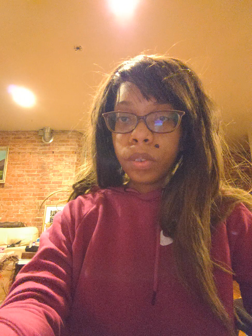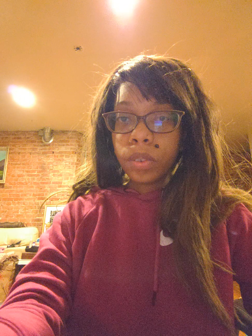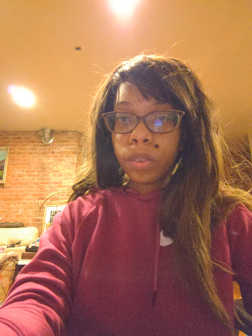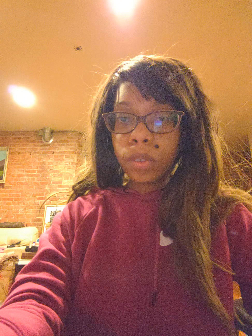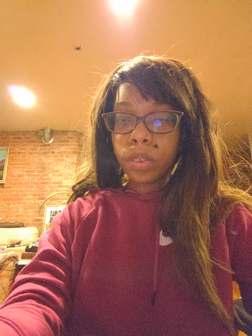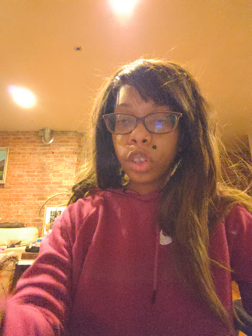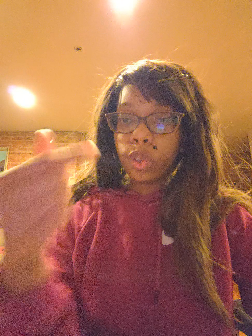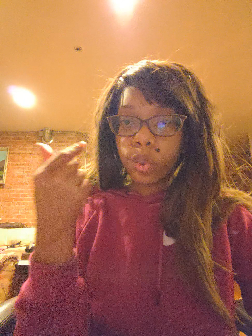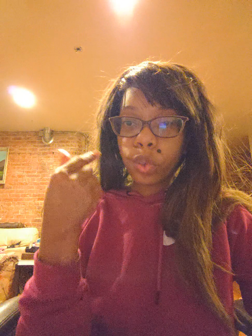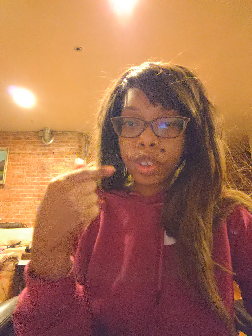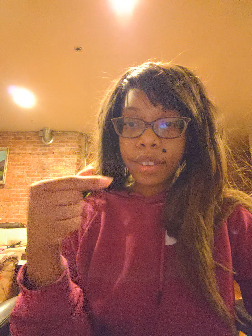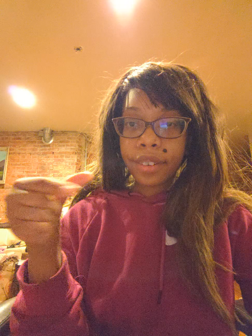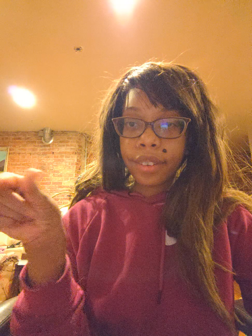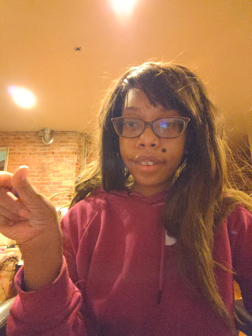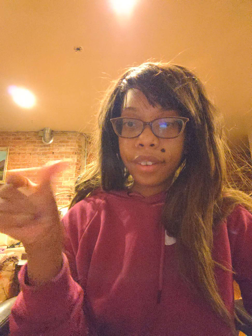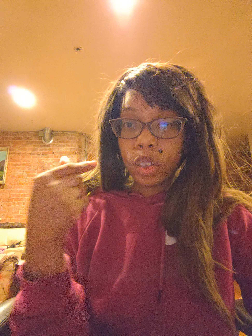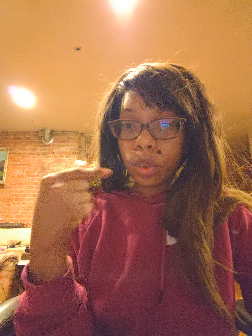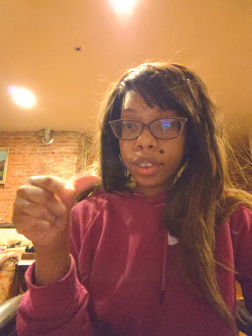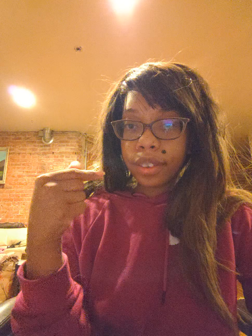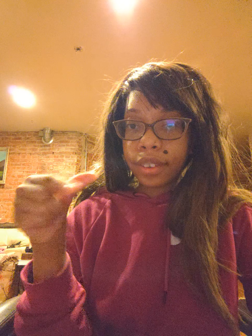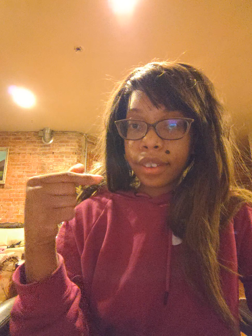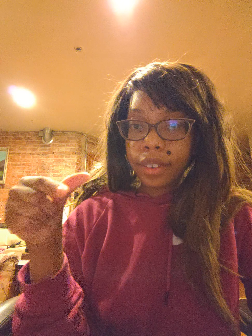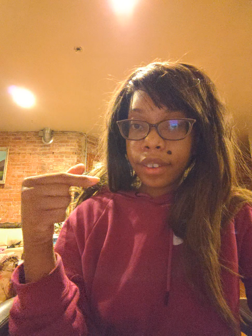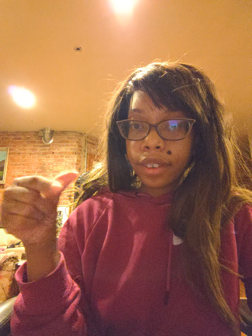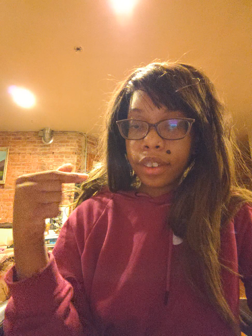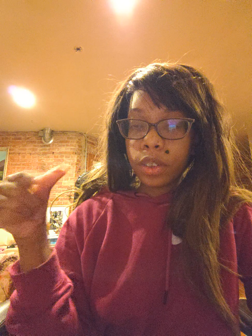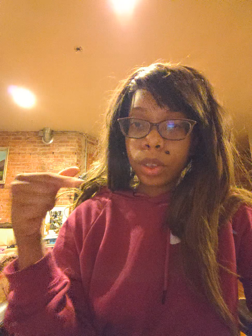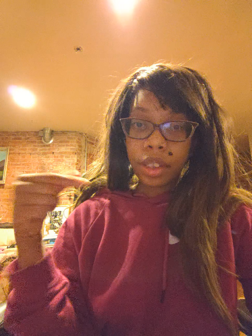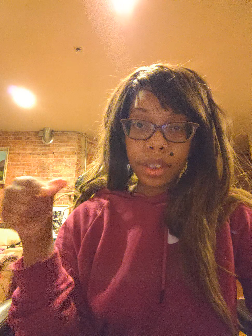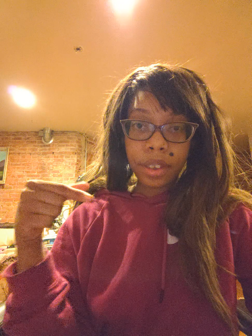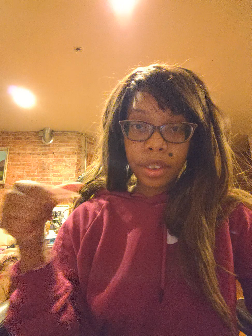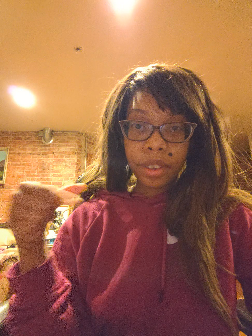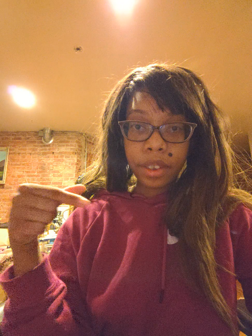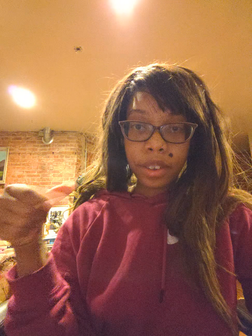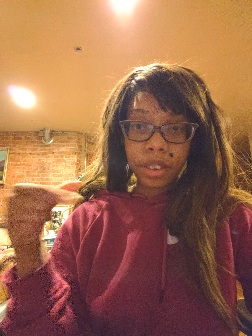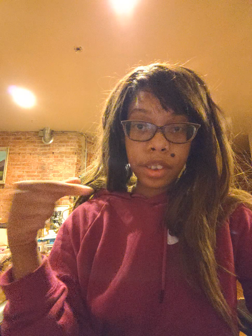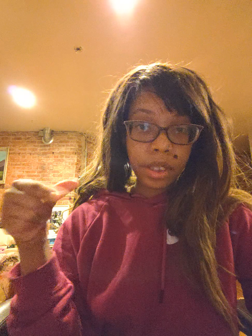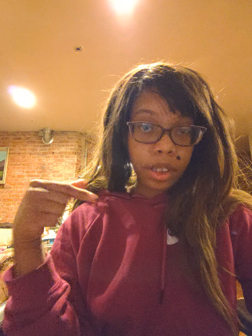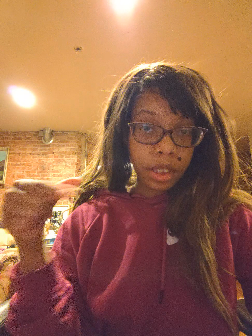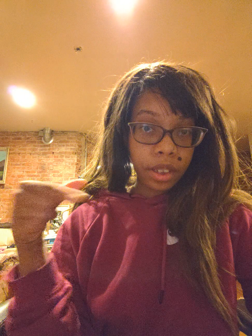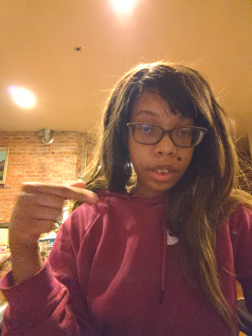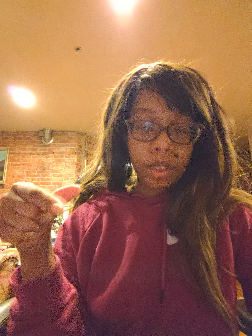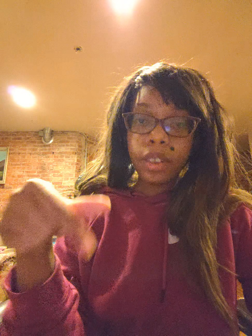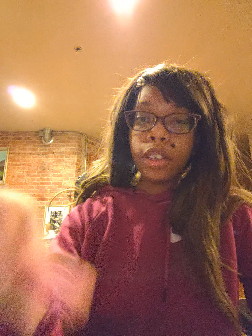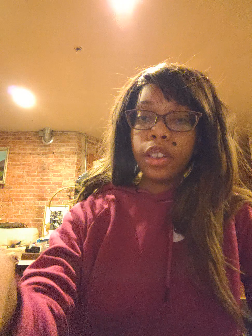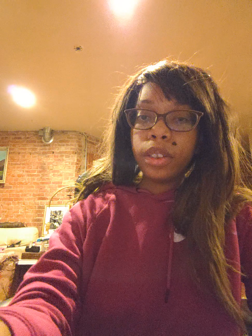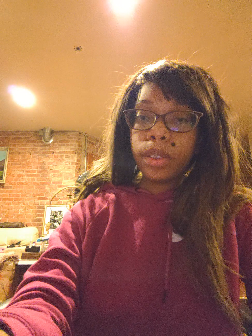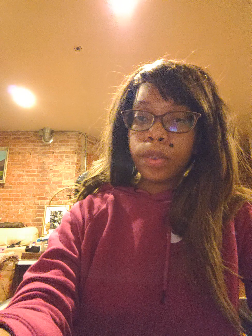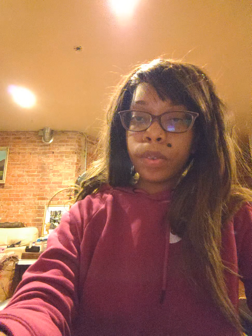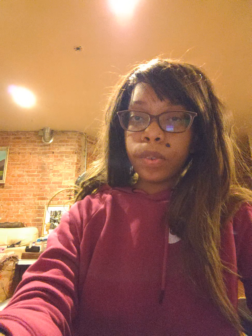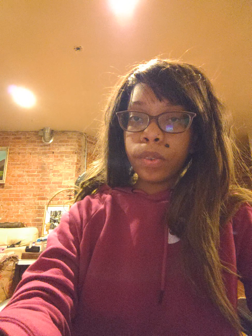green